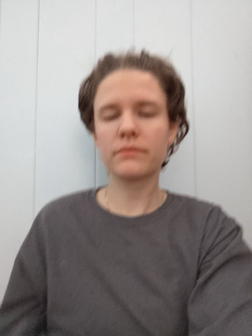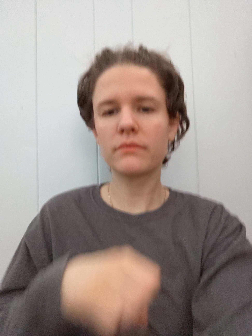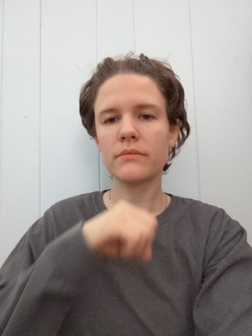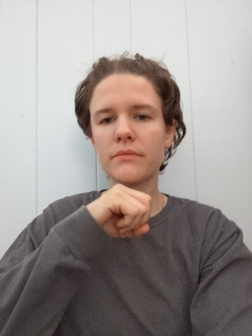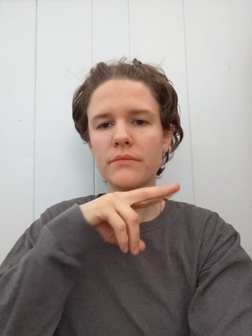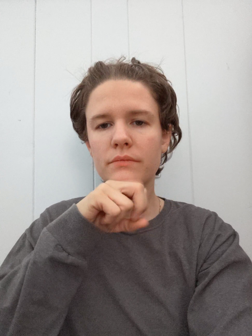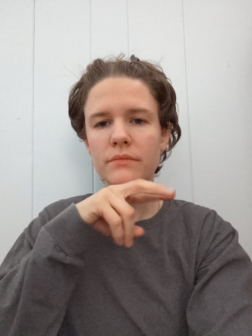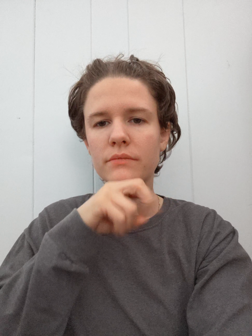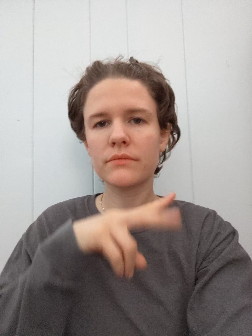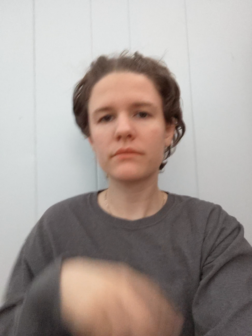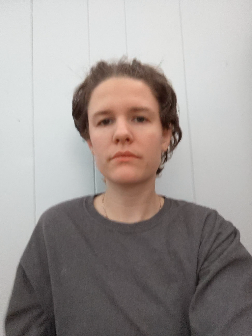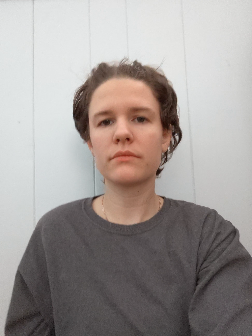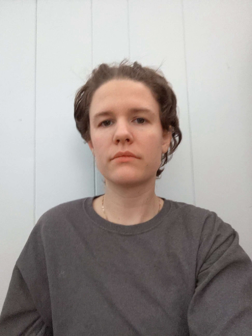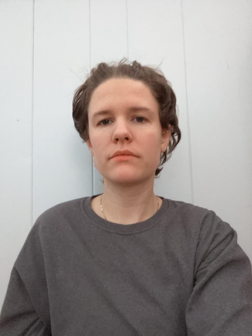frog